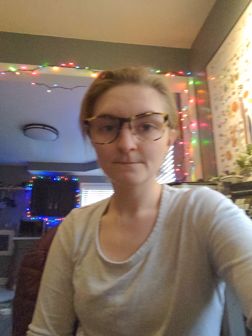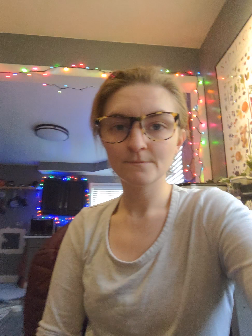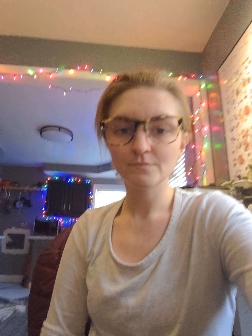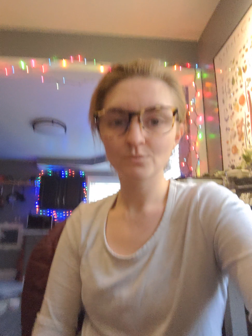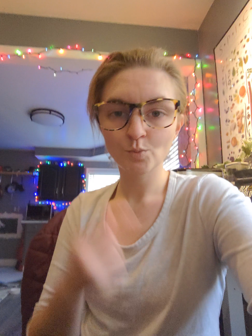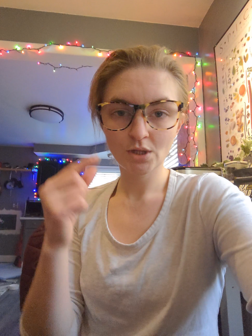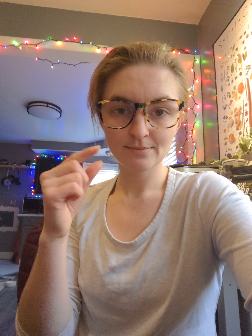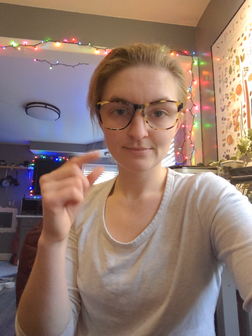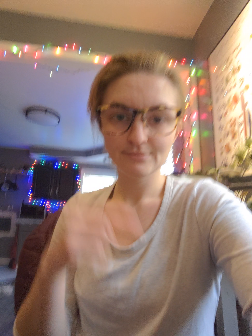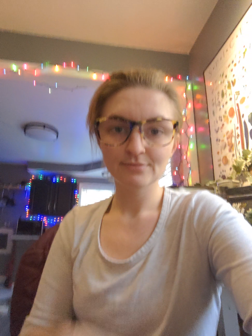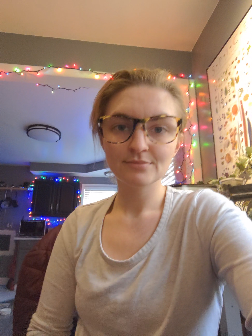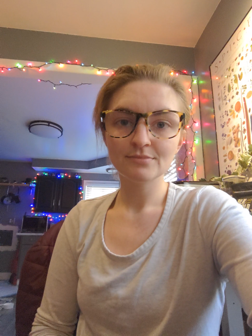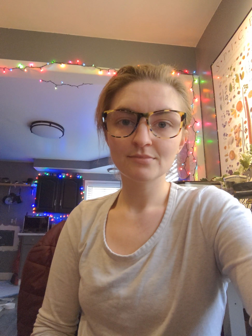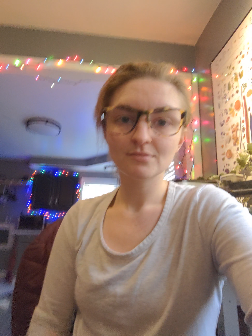green